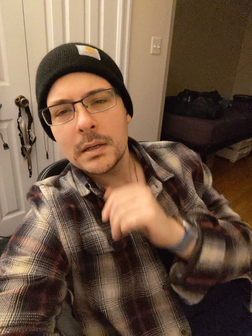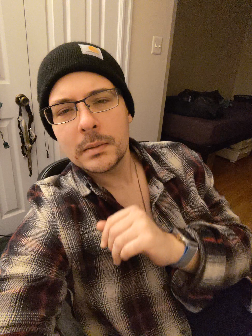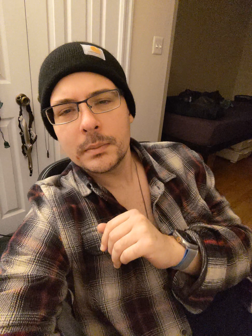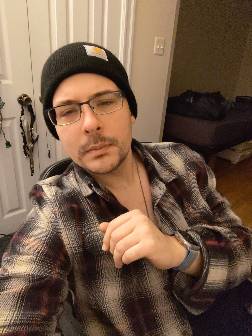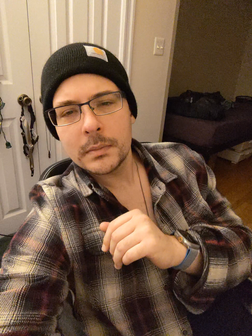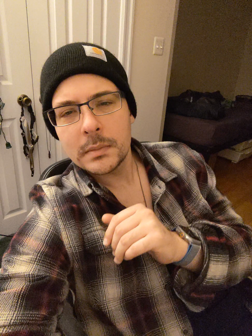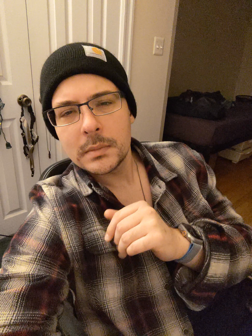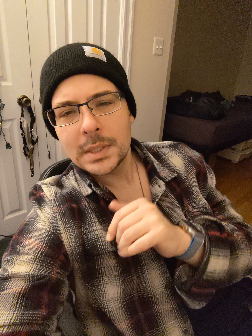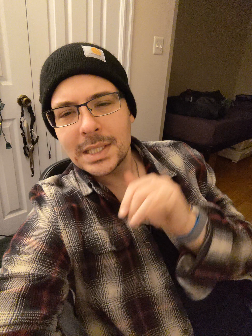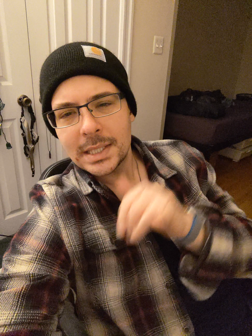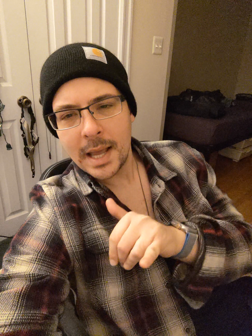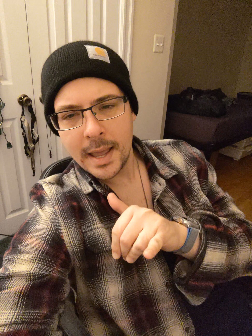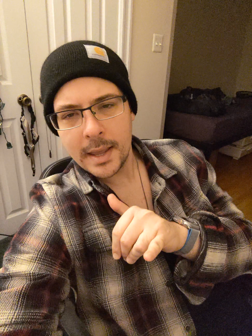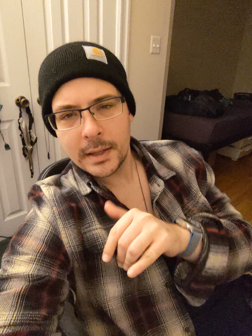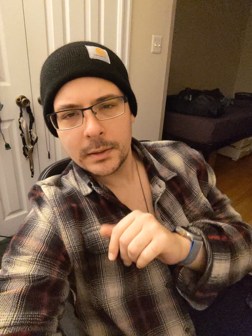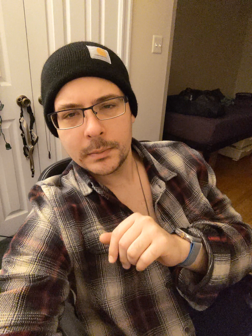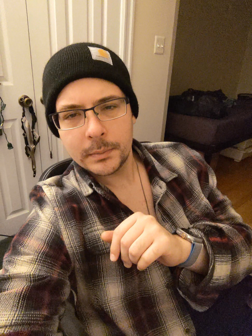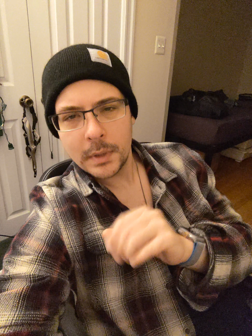stay